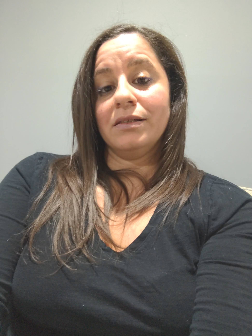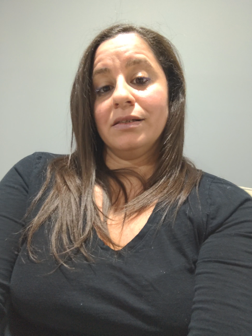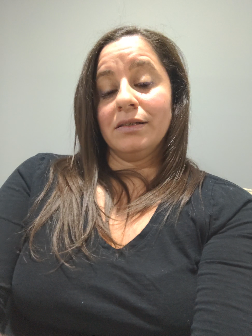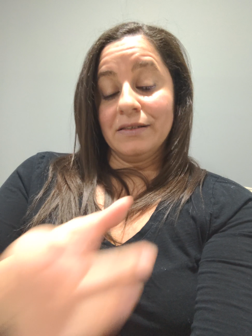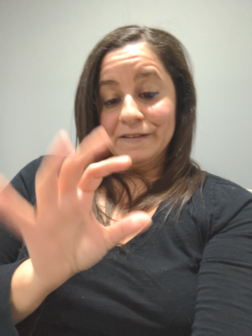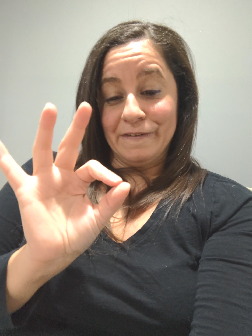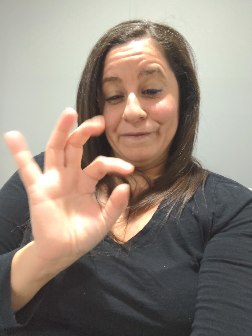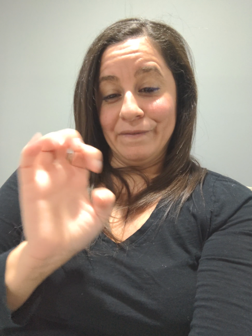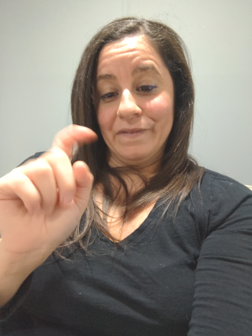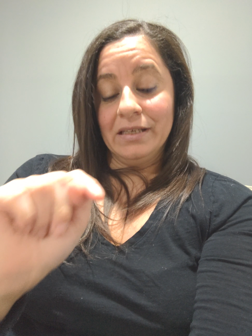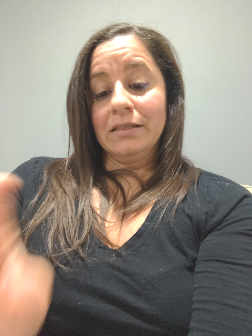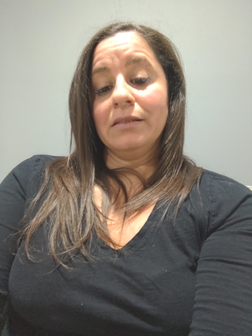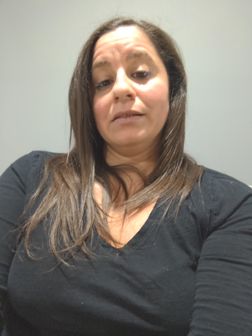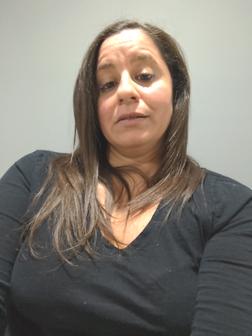feet